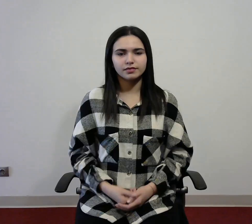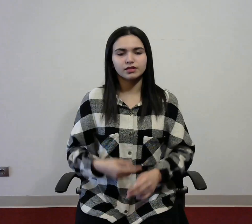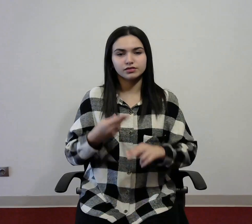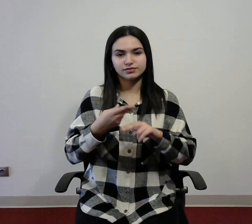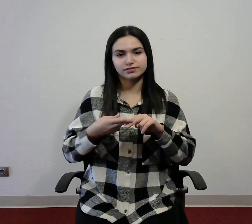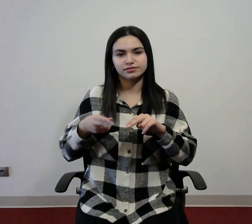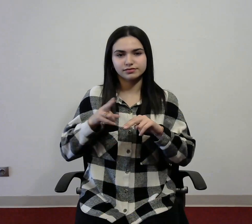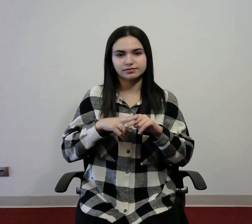bu